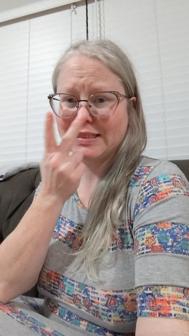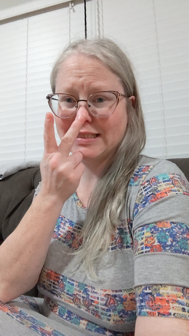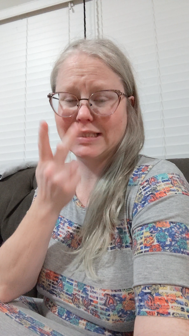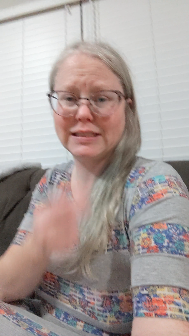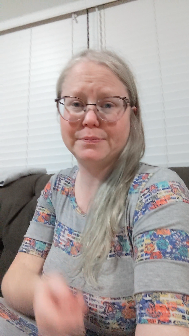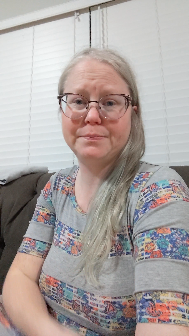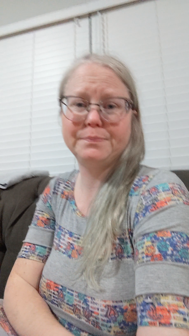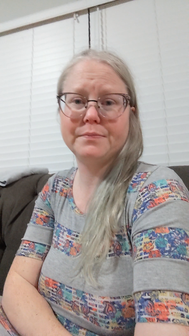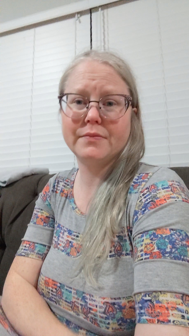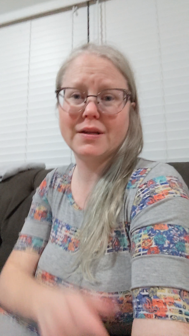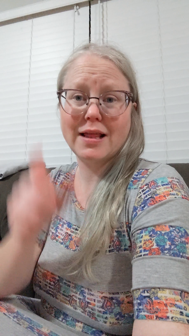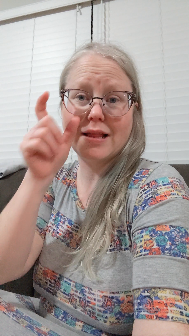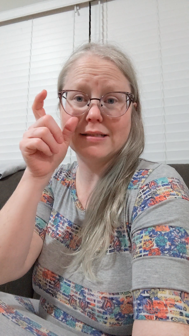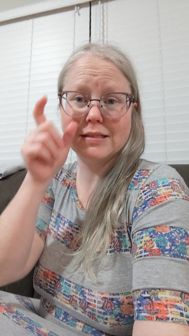glasses